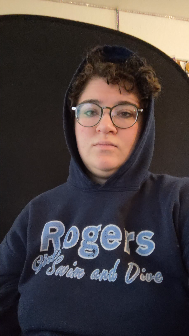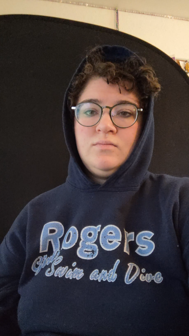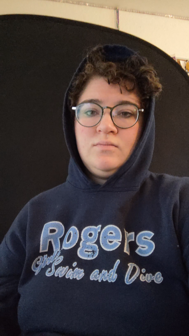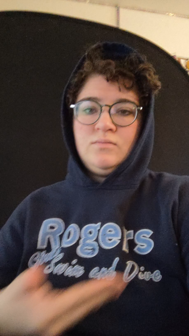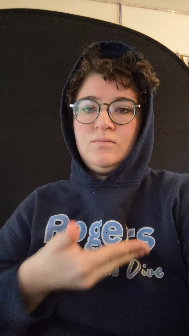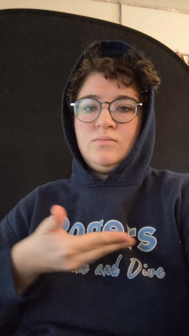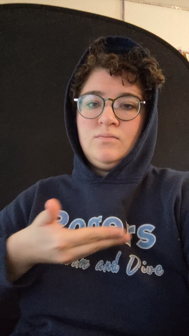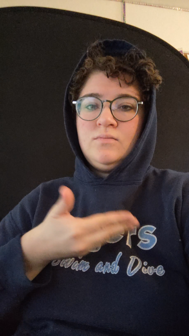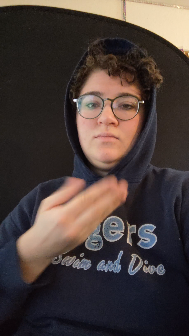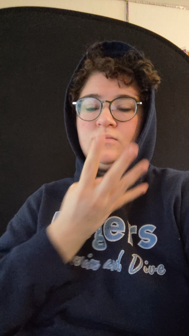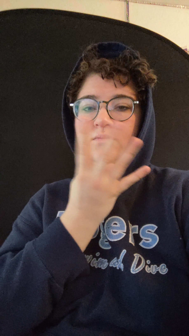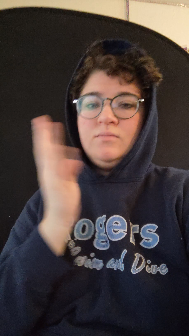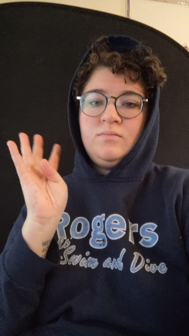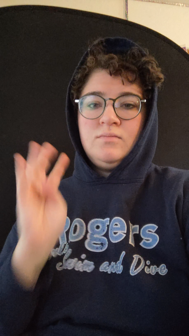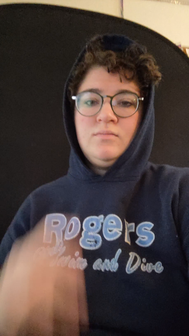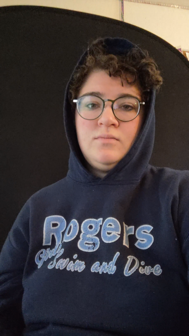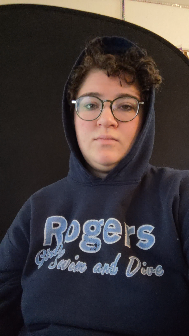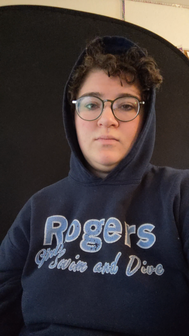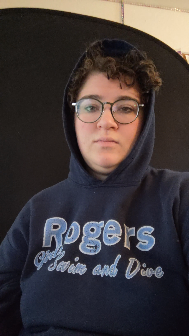crib